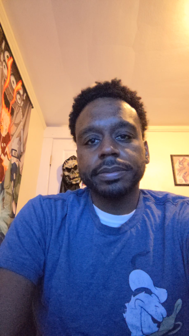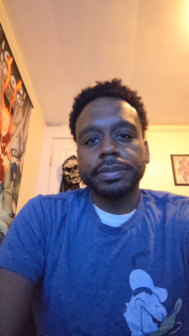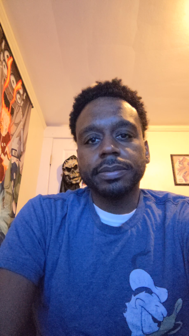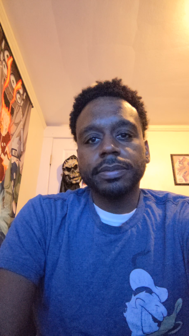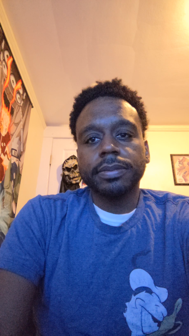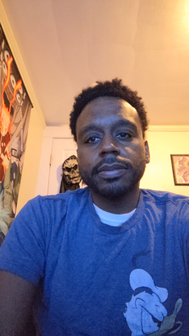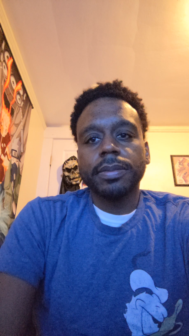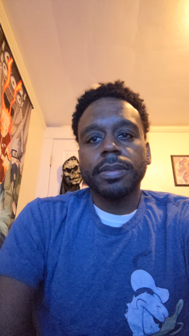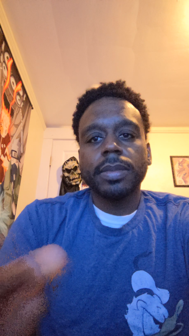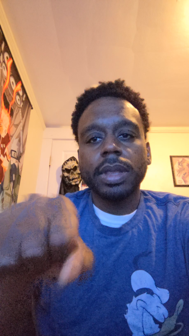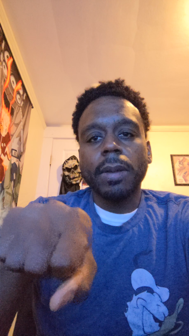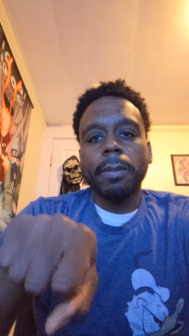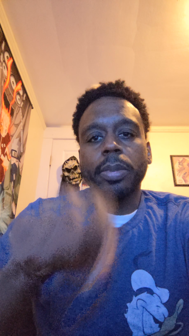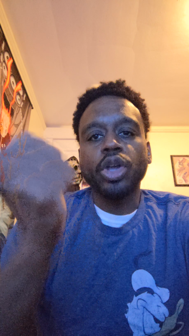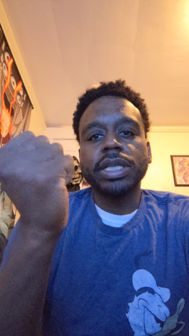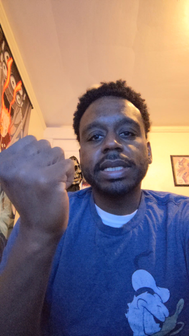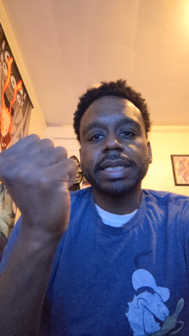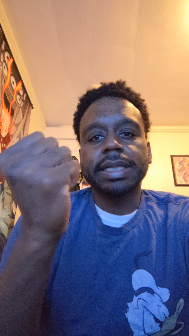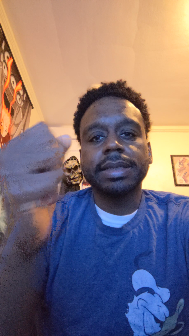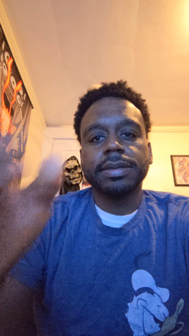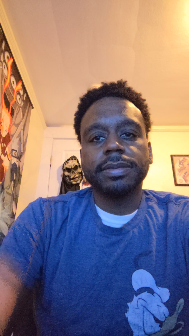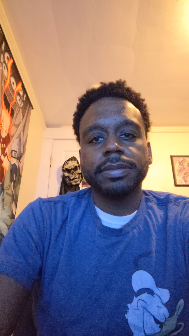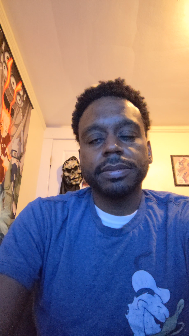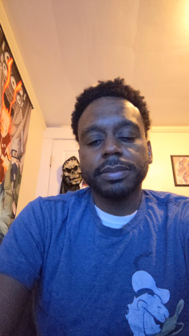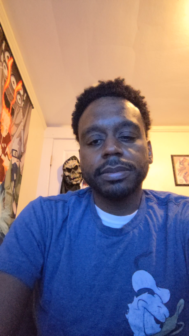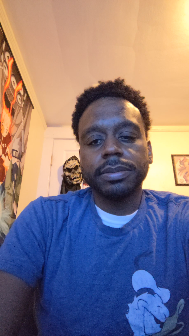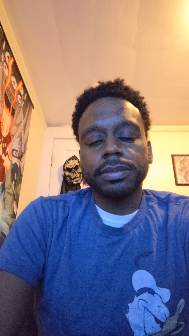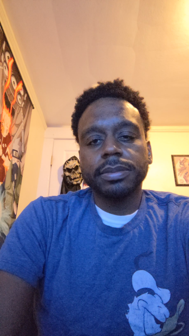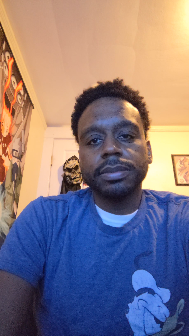broken